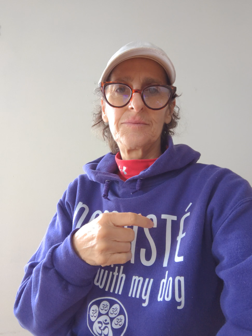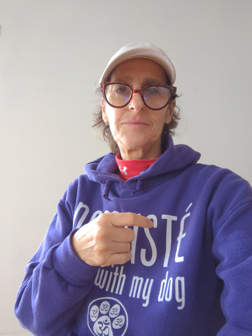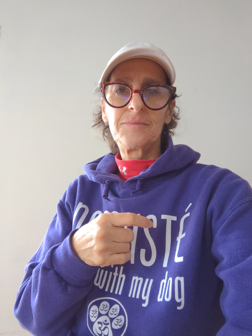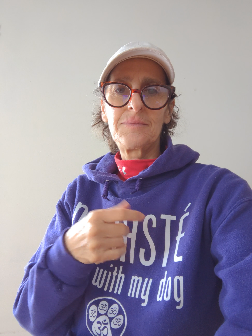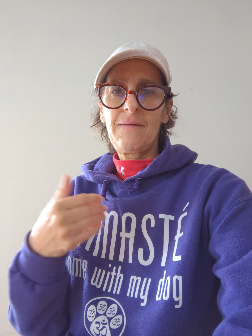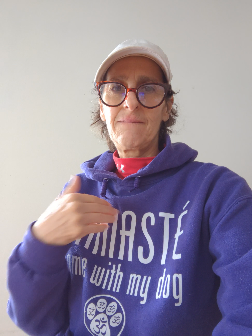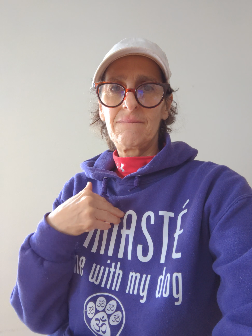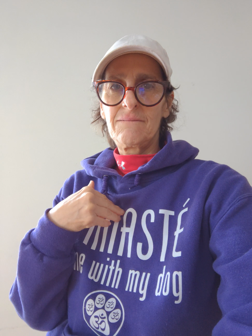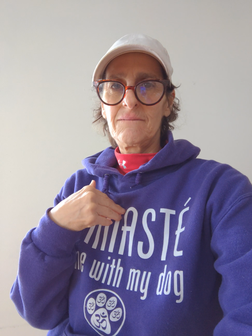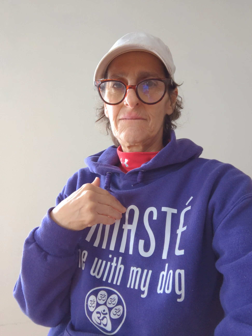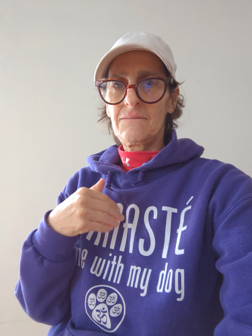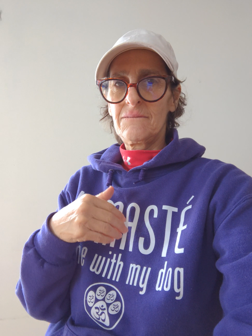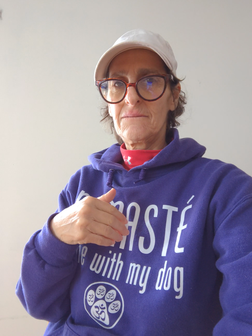have